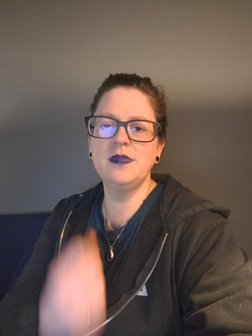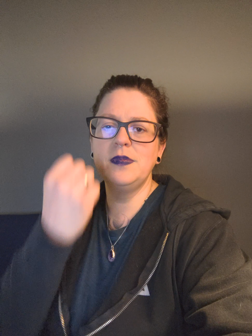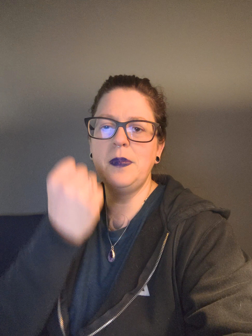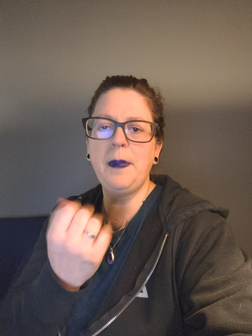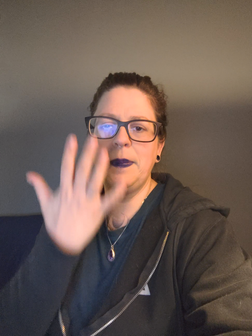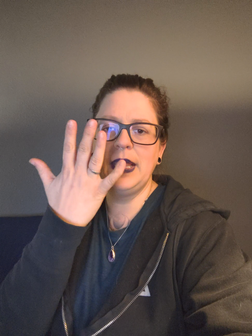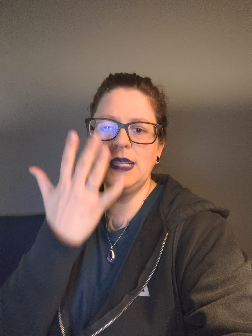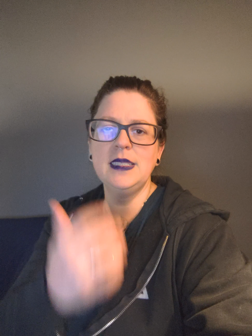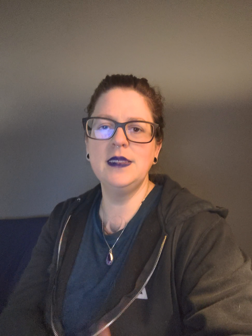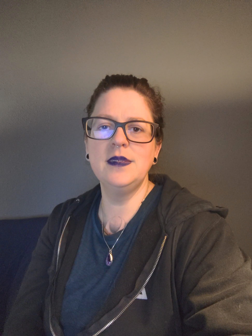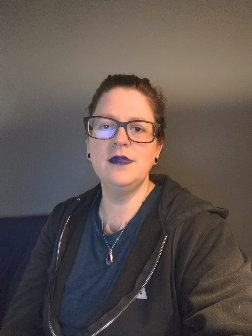mitten